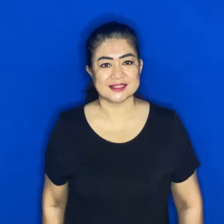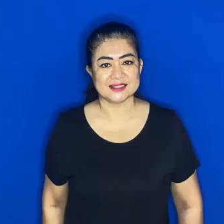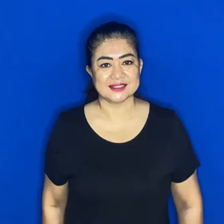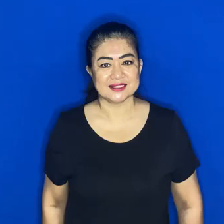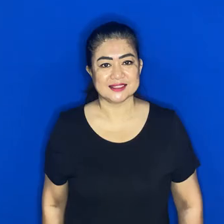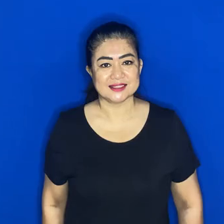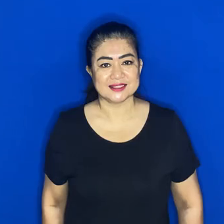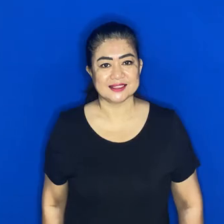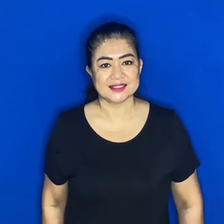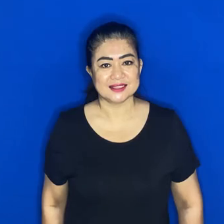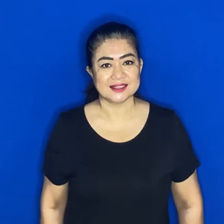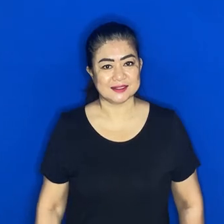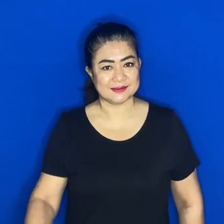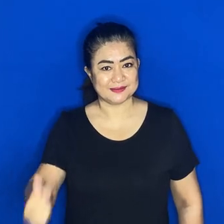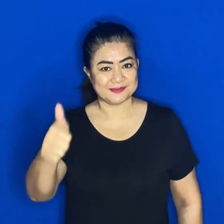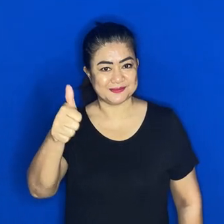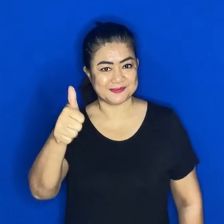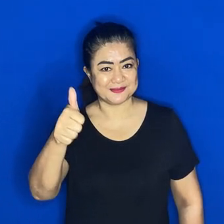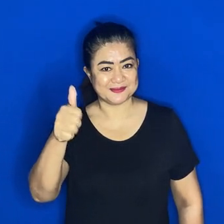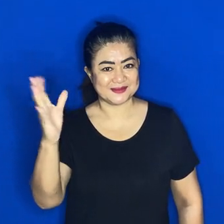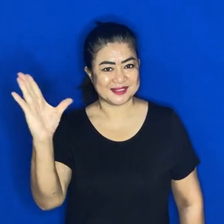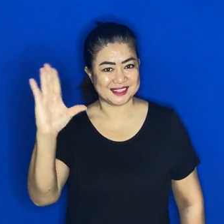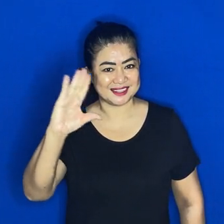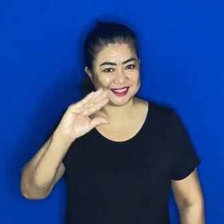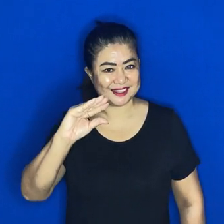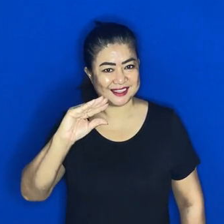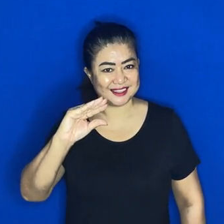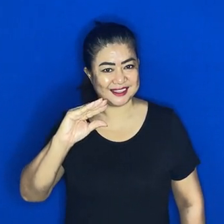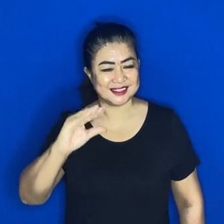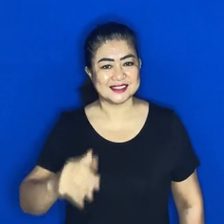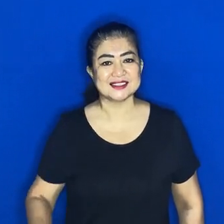good afternoon